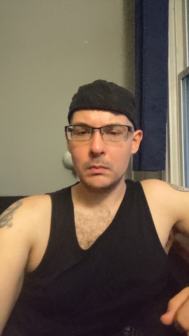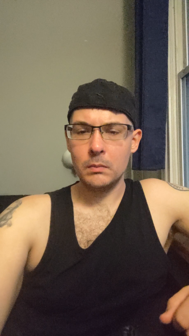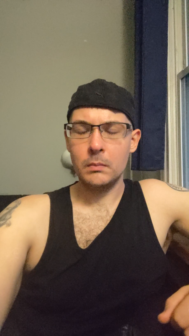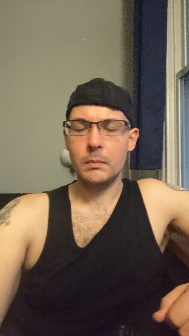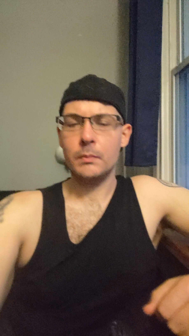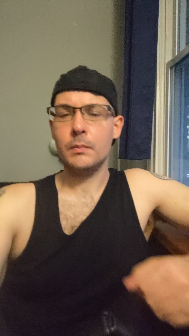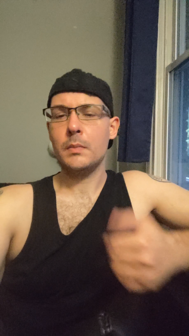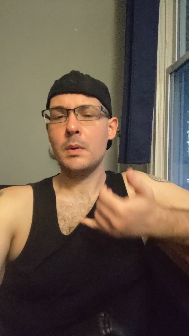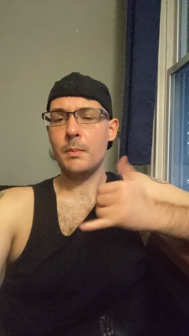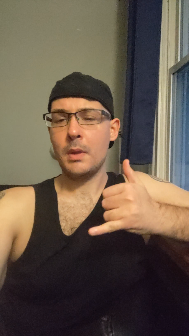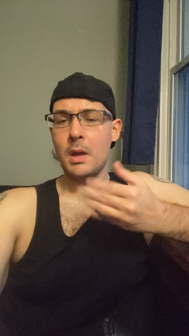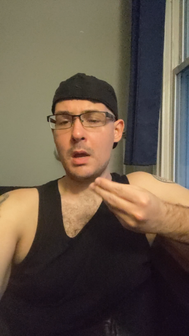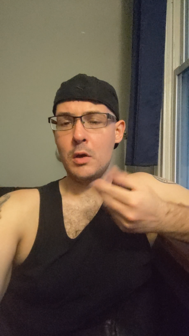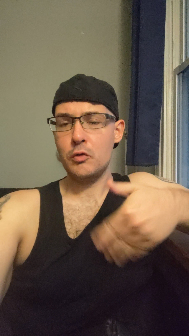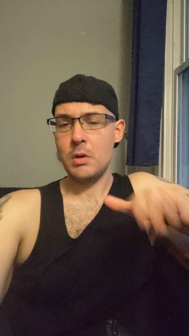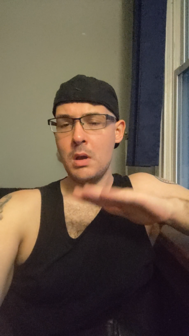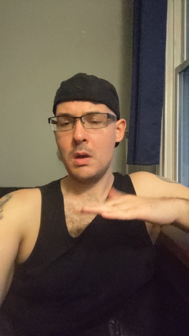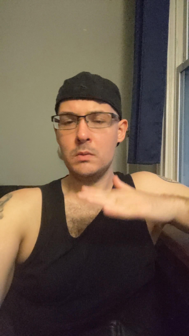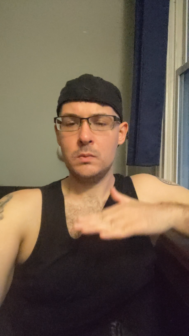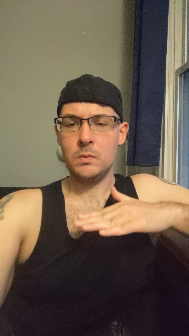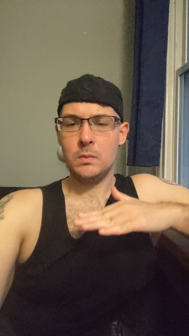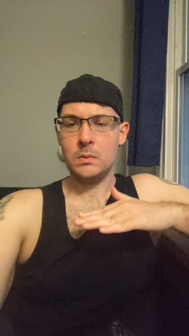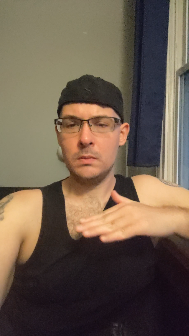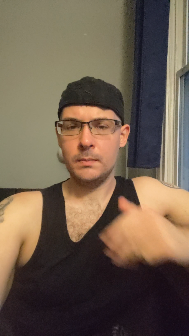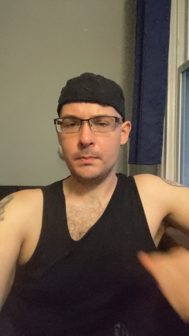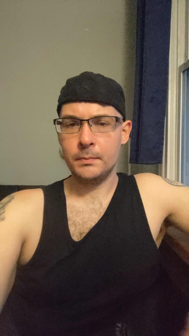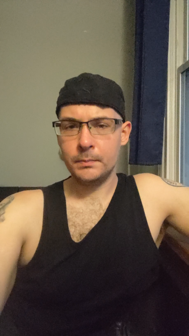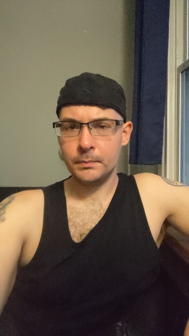playground